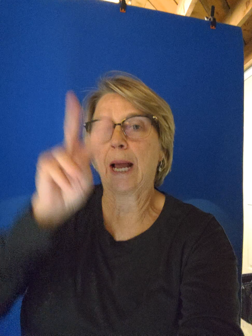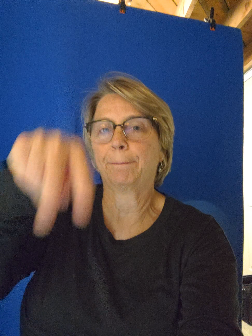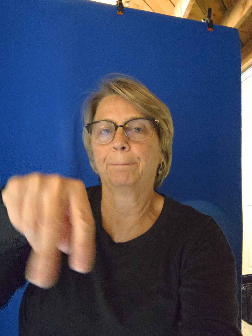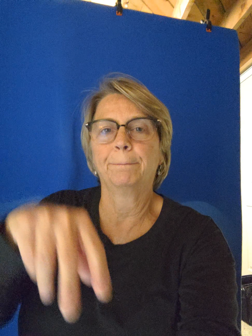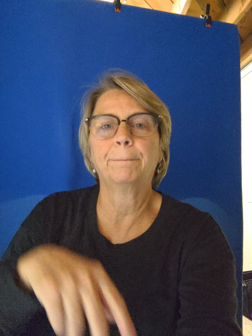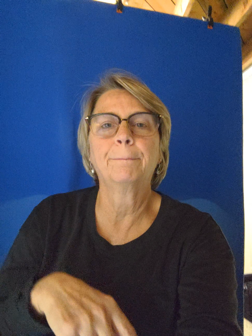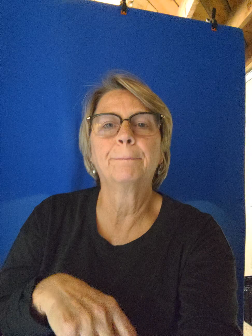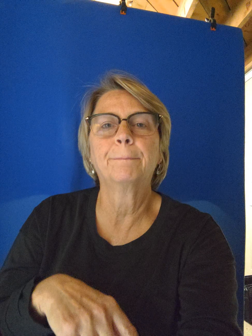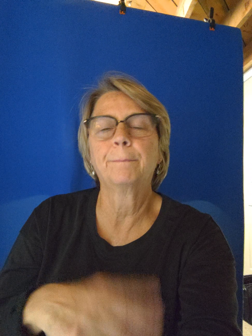jump